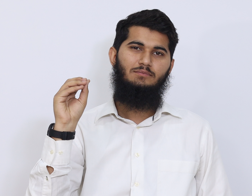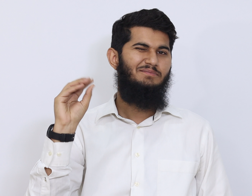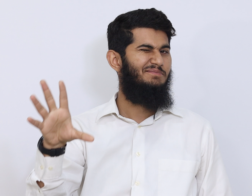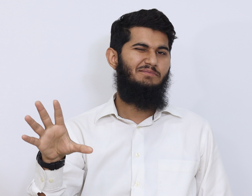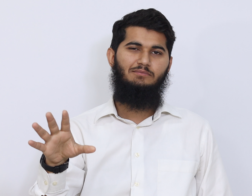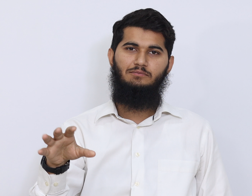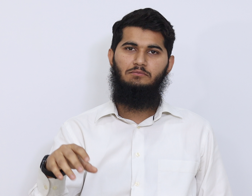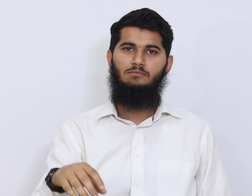bad